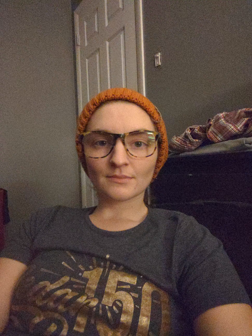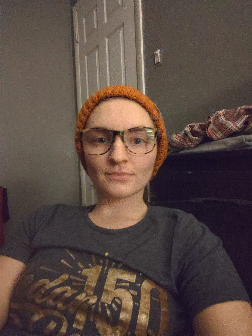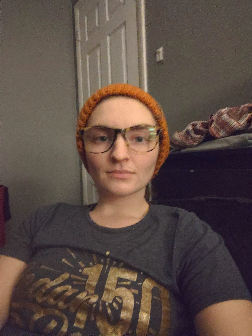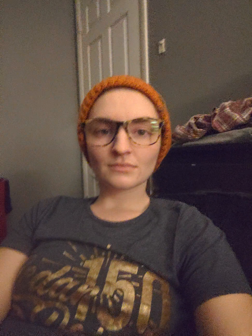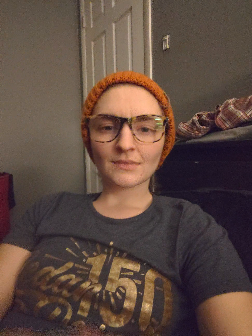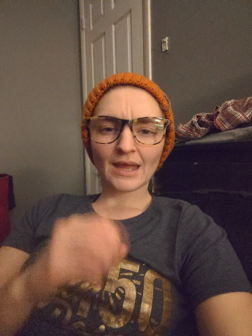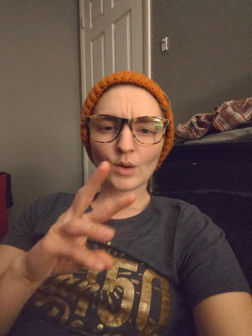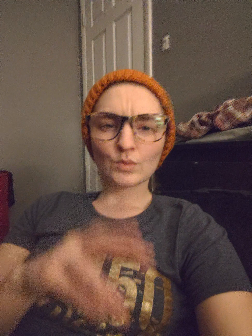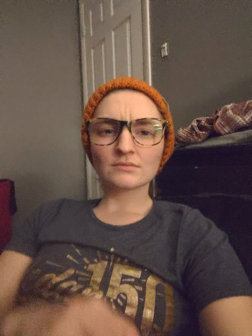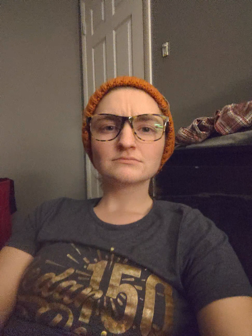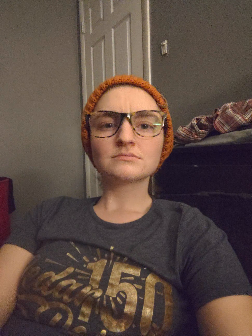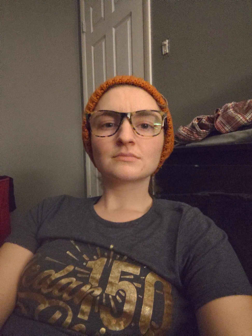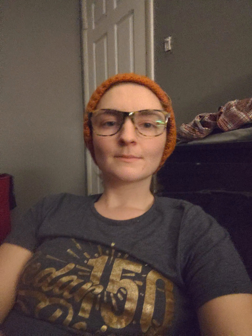owie